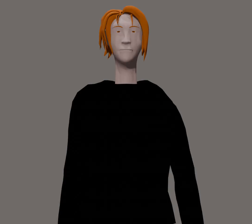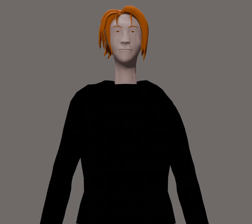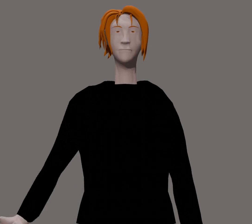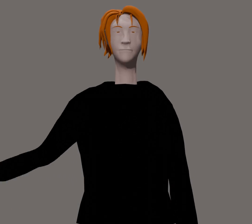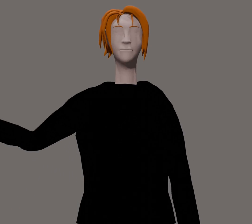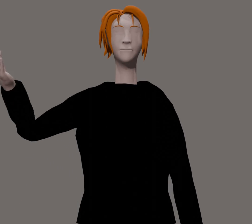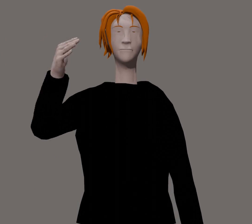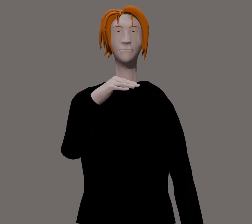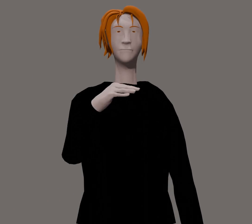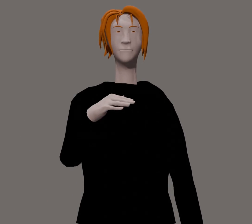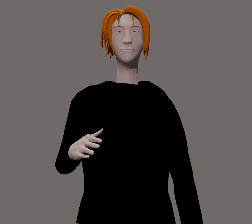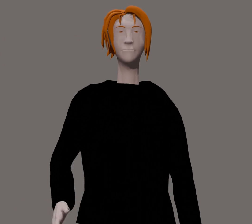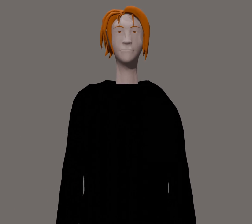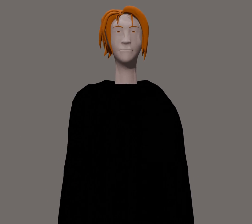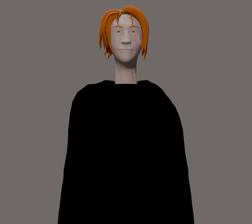Come Here